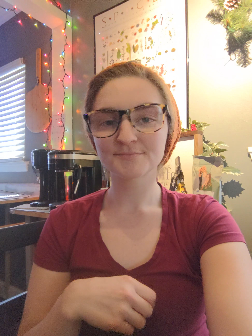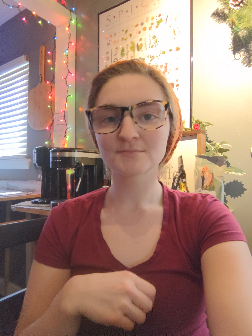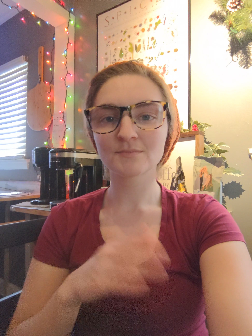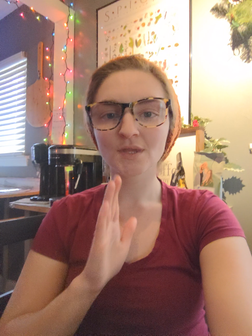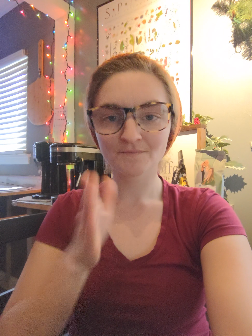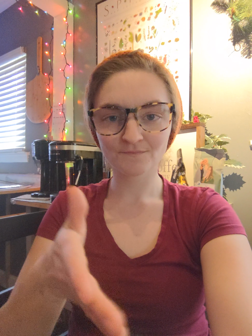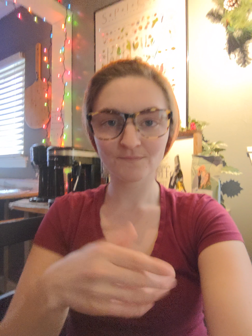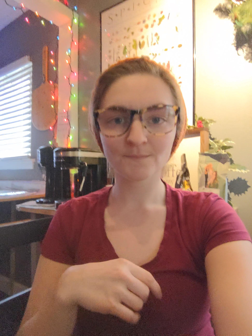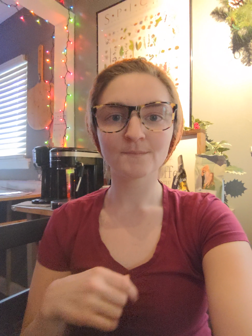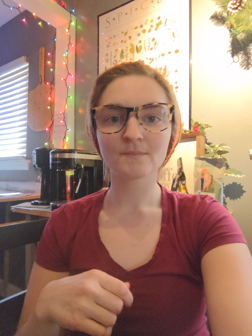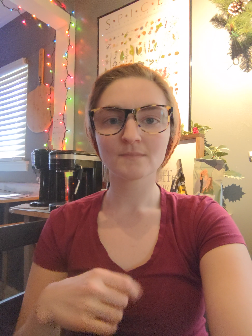after